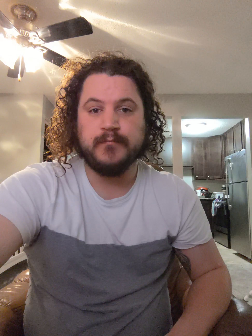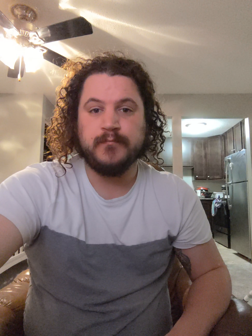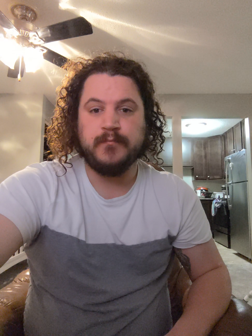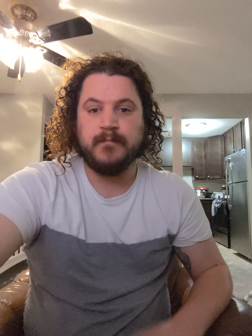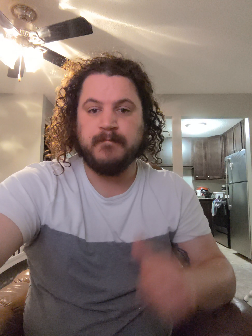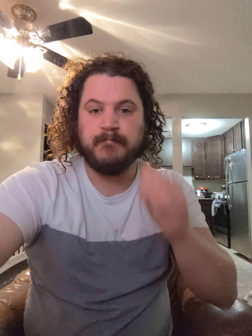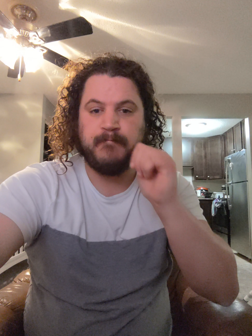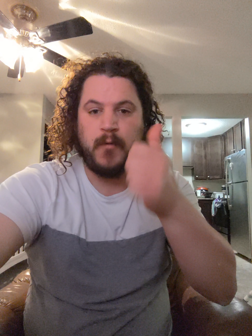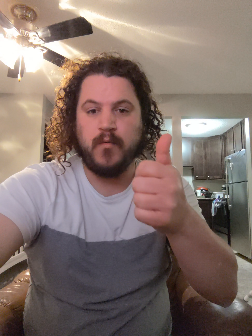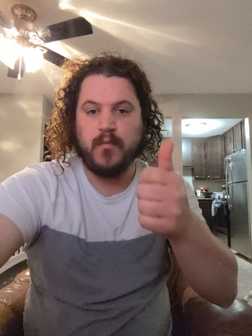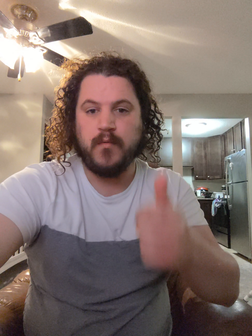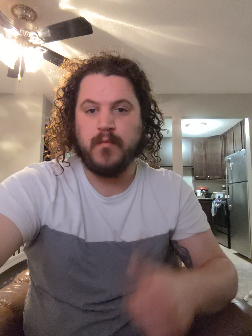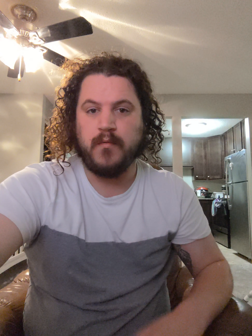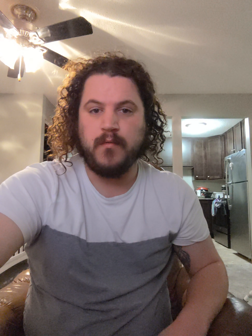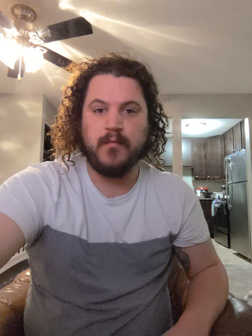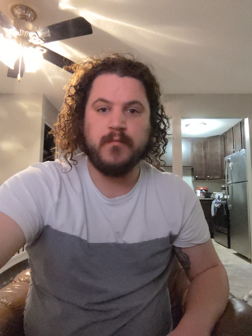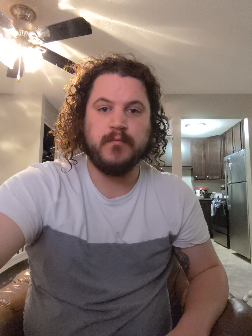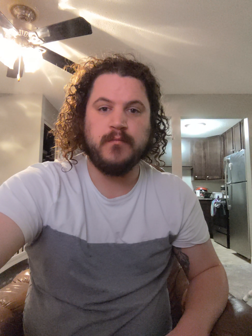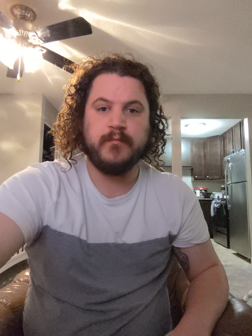tomorrow